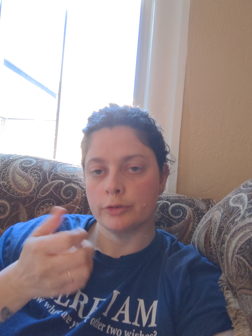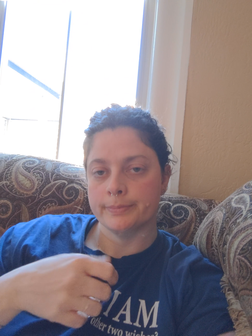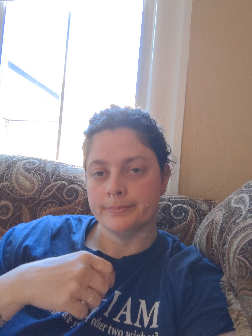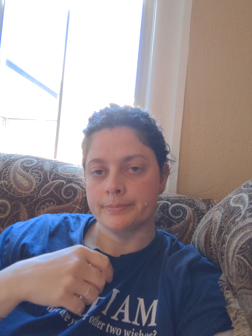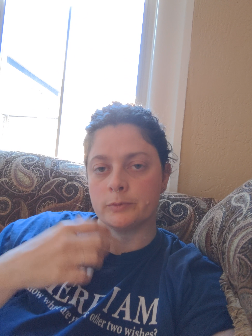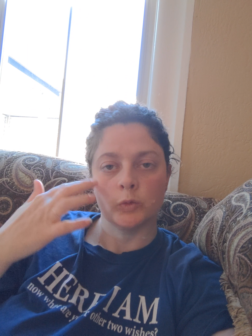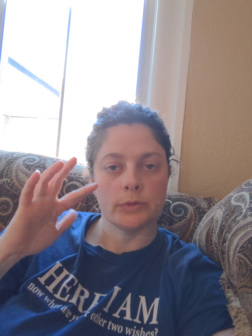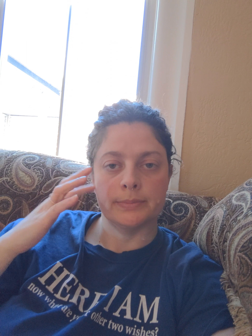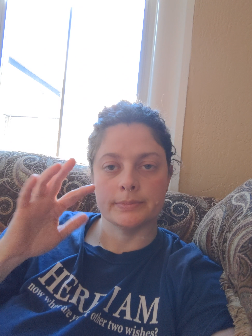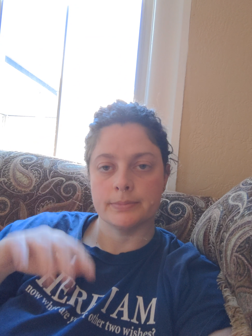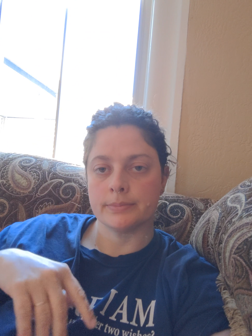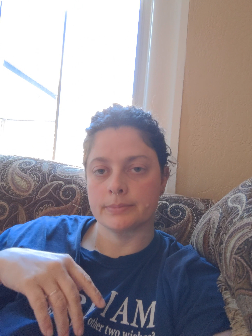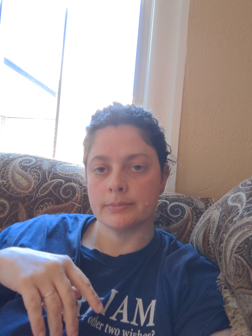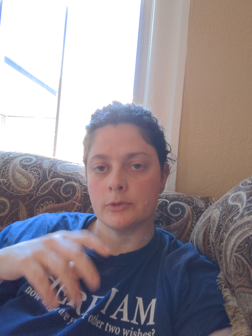noisy